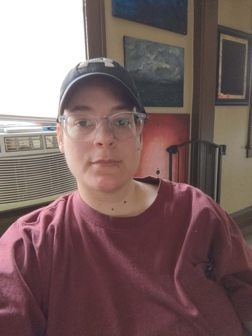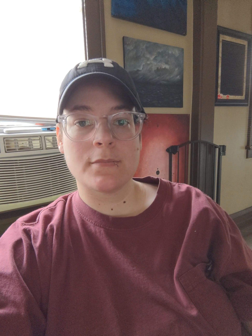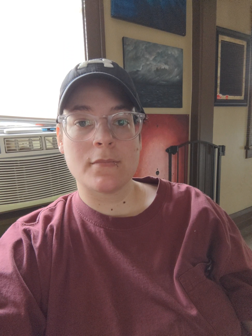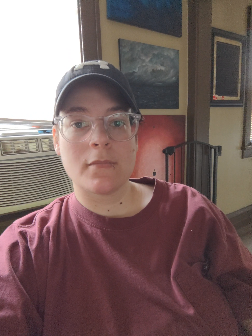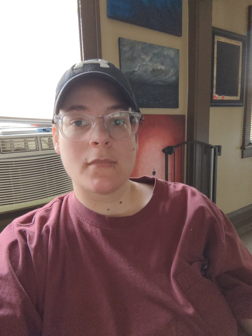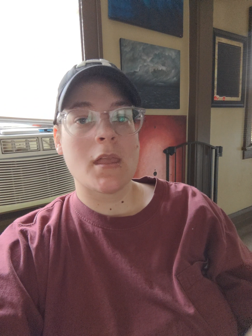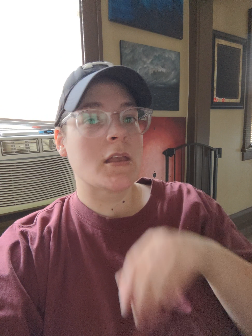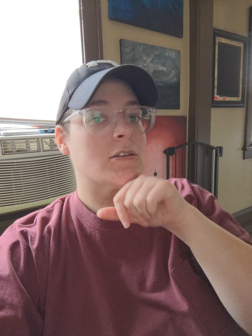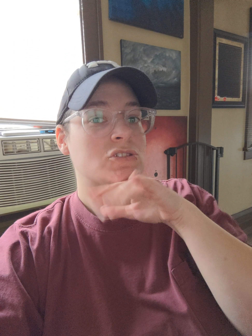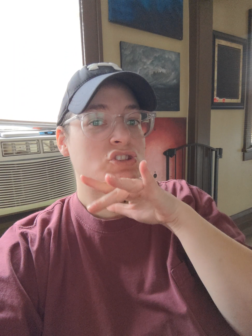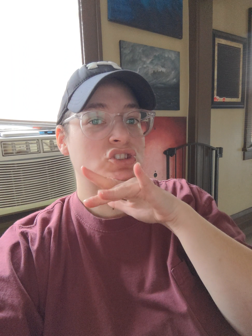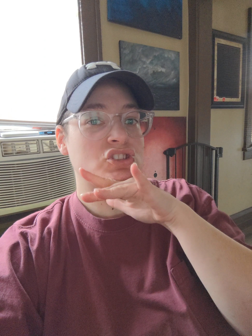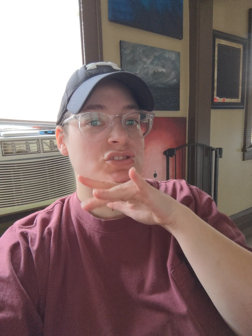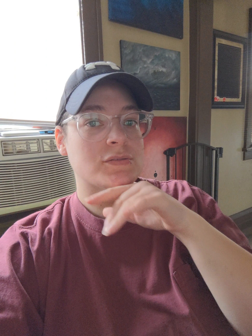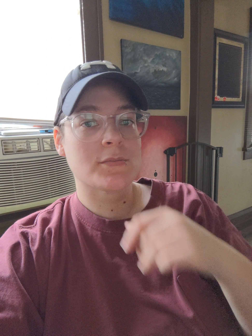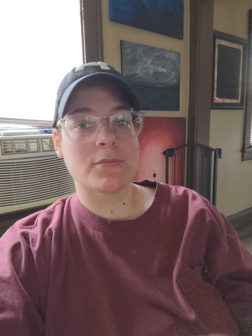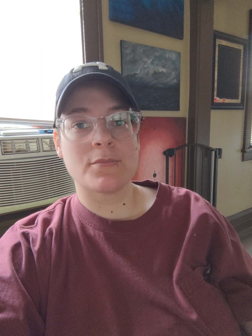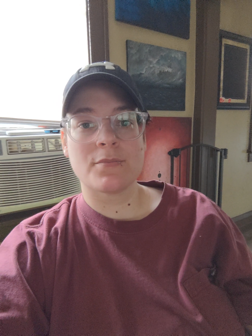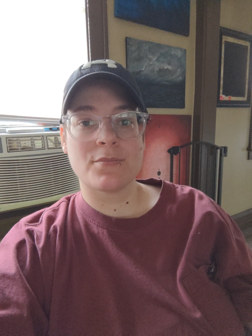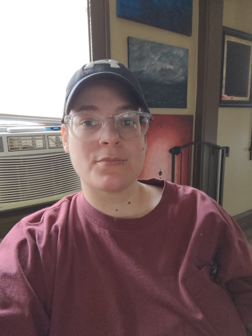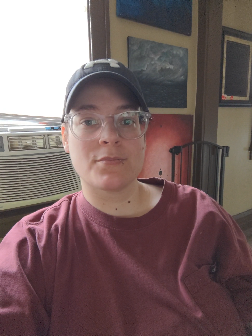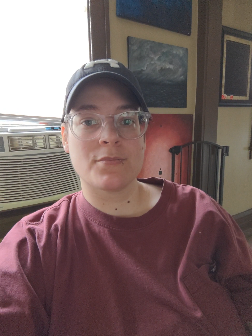dirty